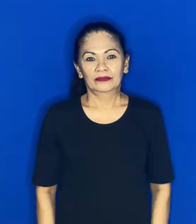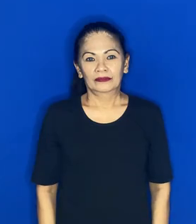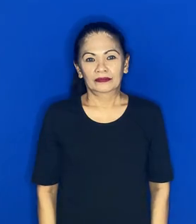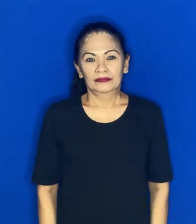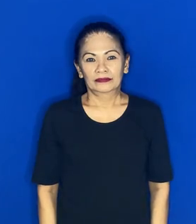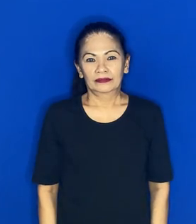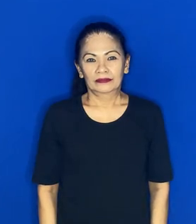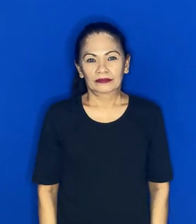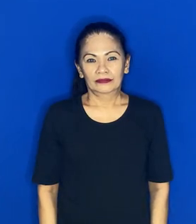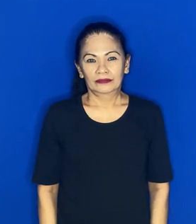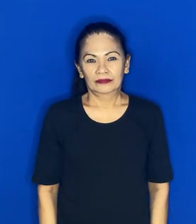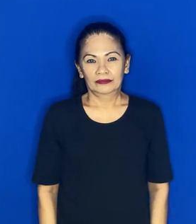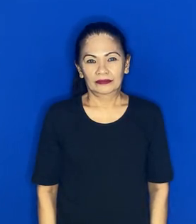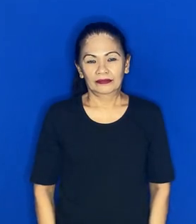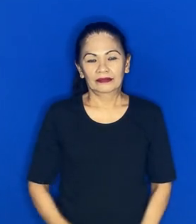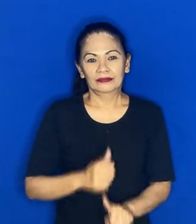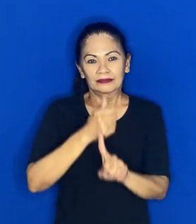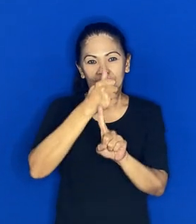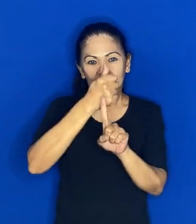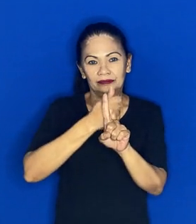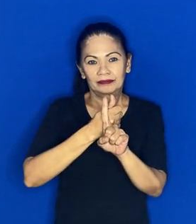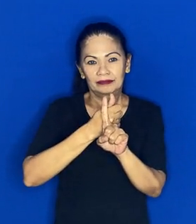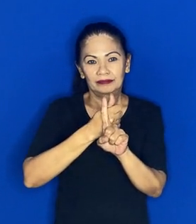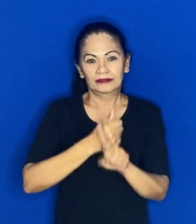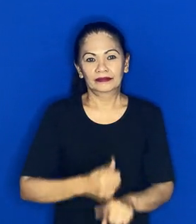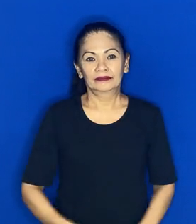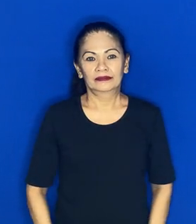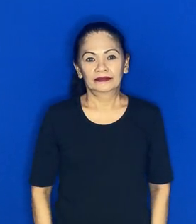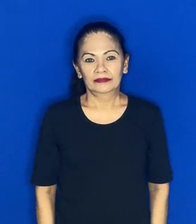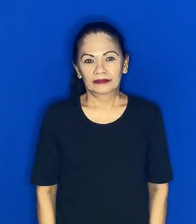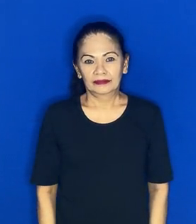april